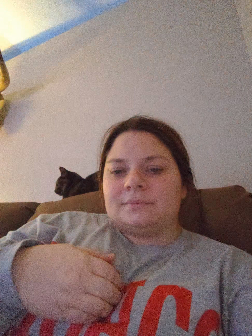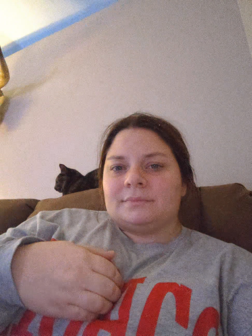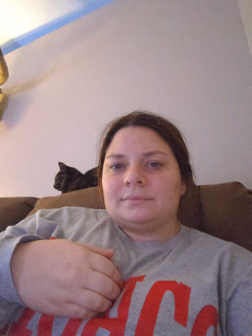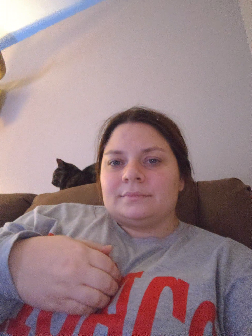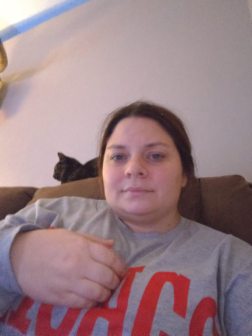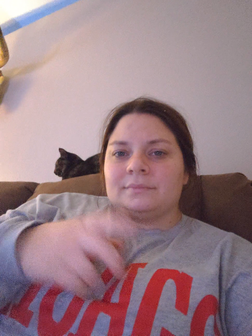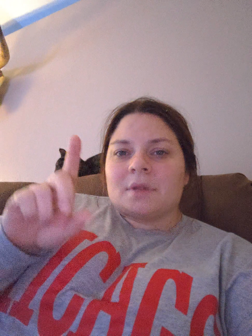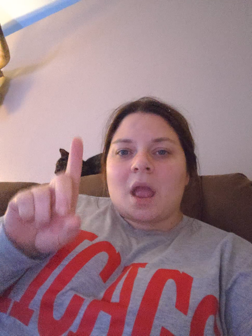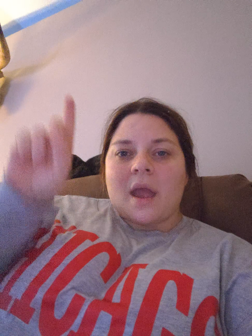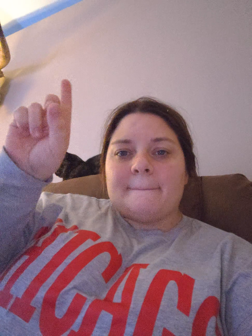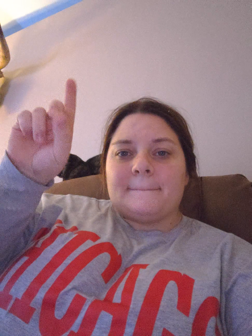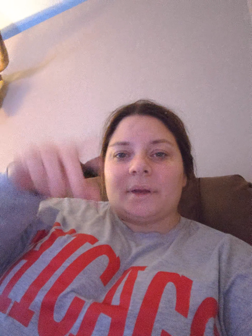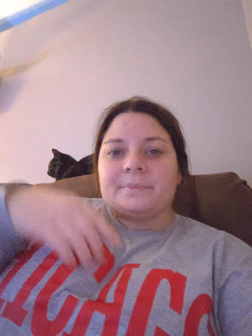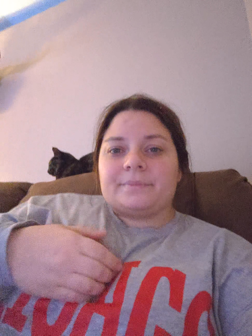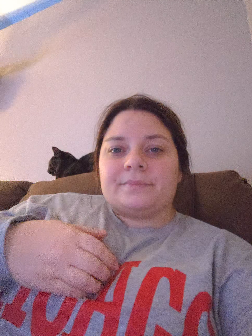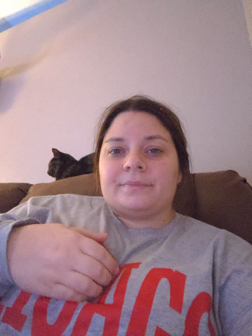up